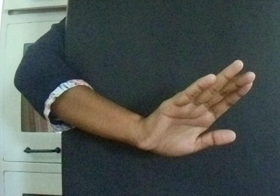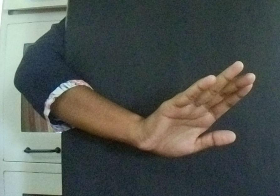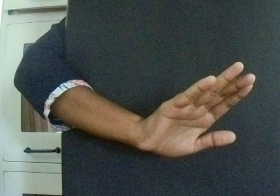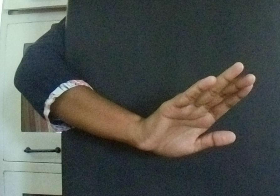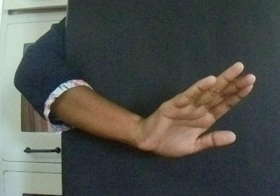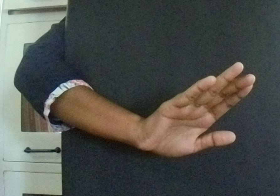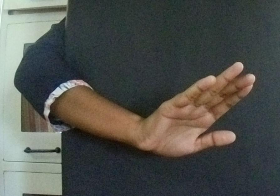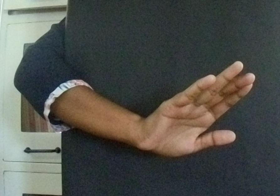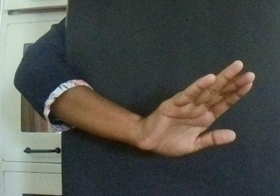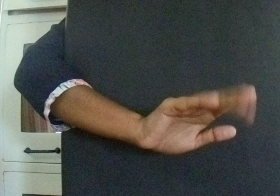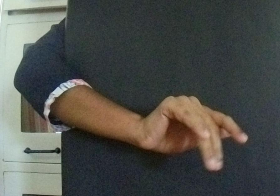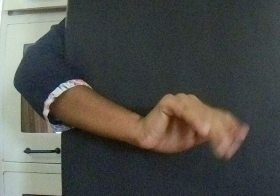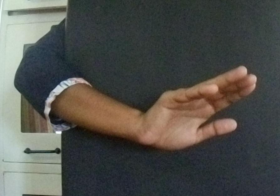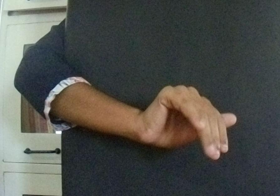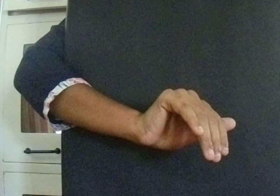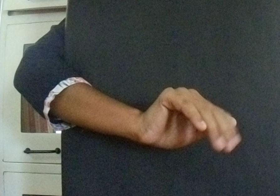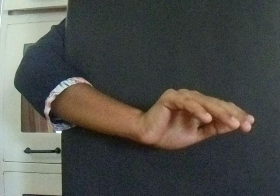call